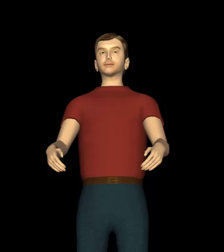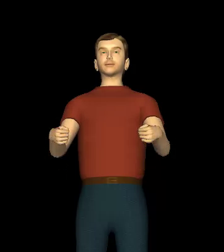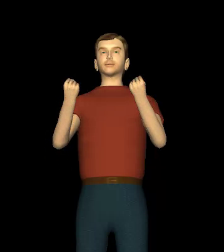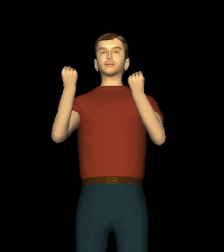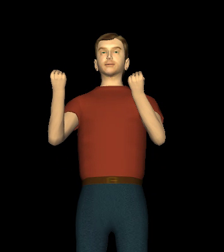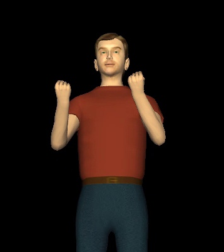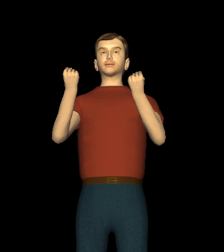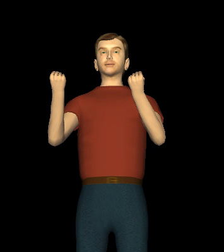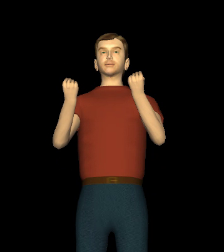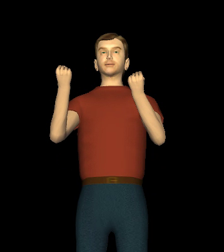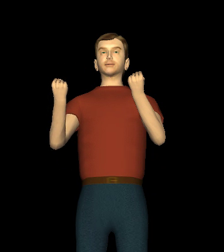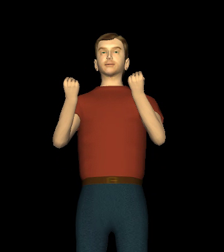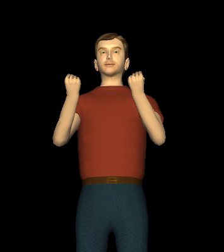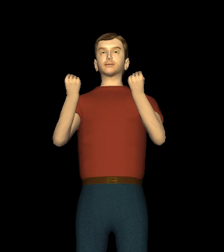ضربة